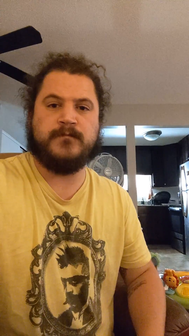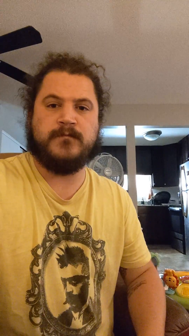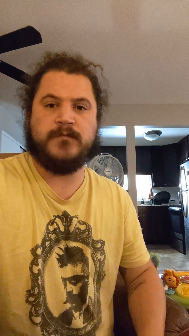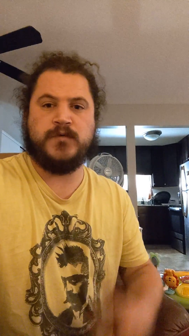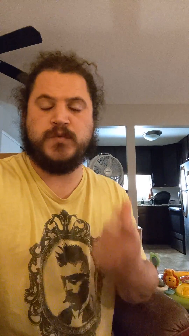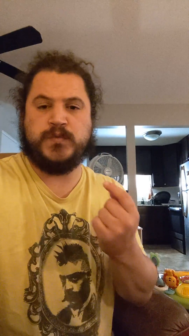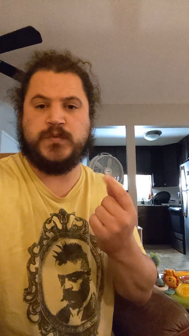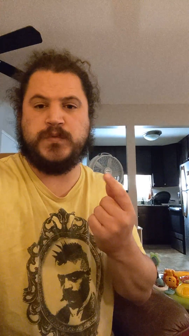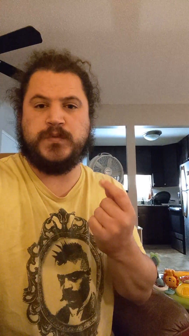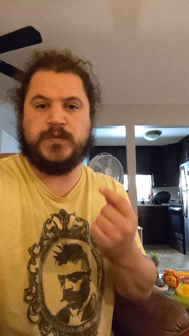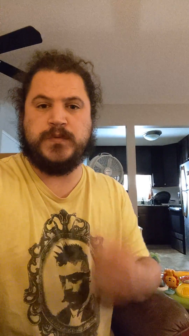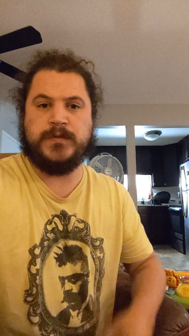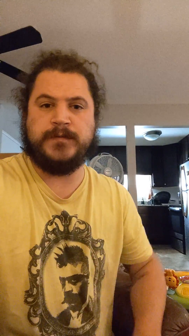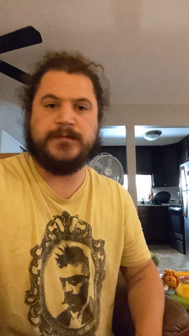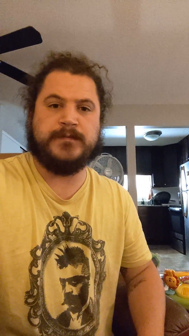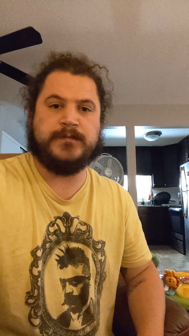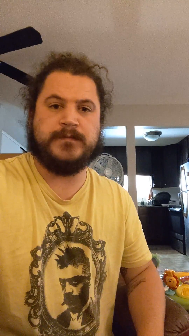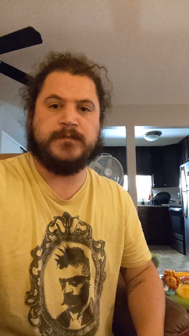do